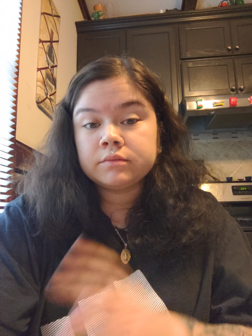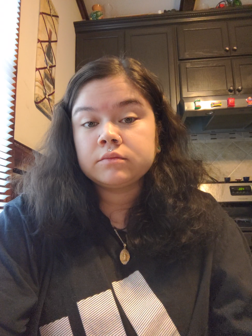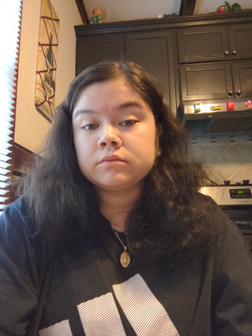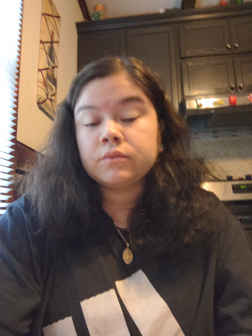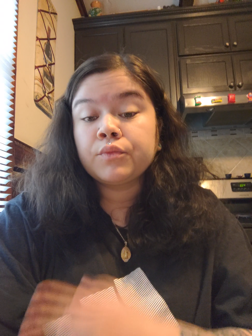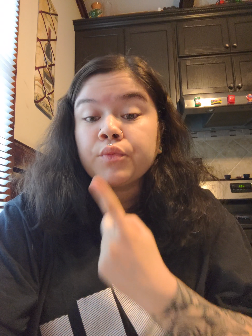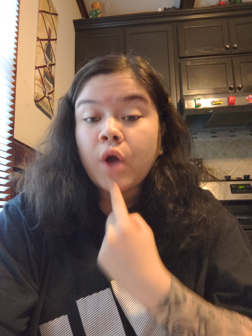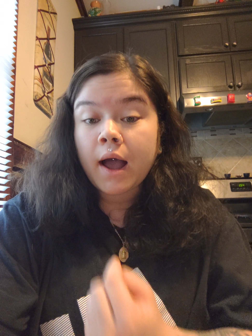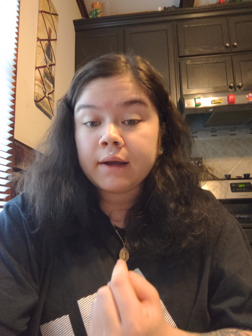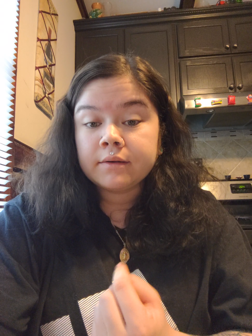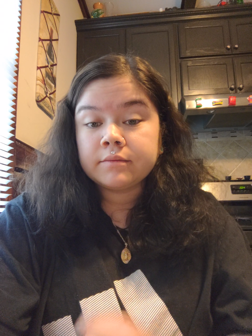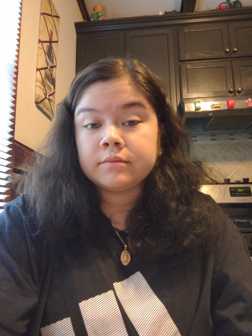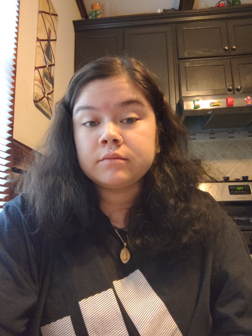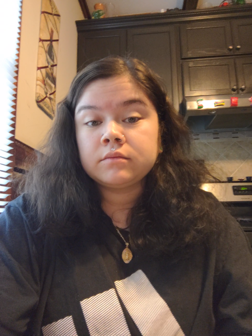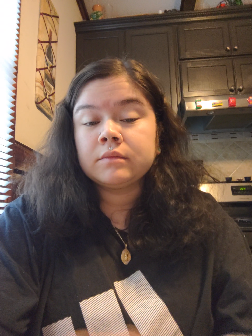red